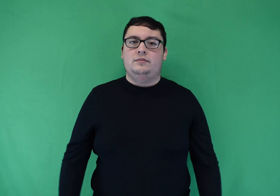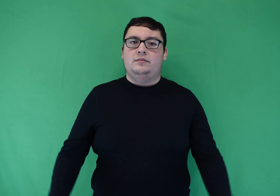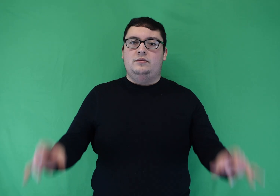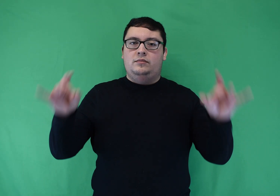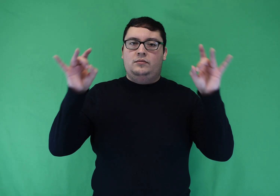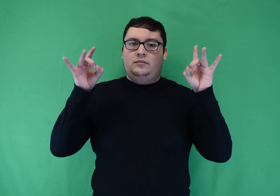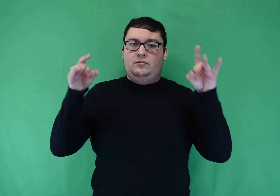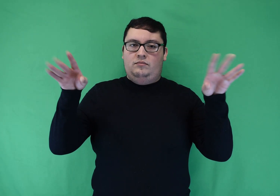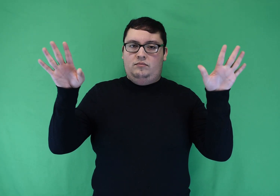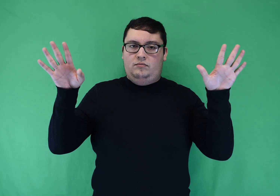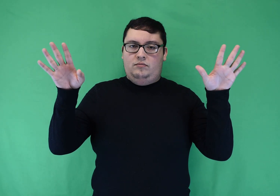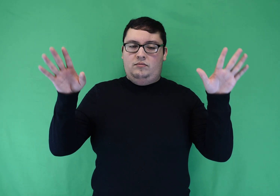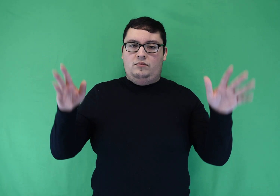suceso